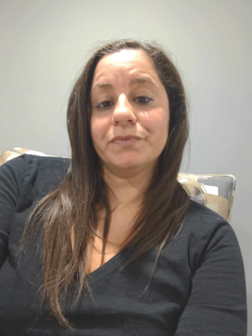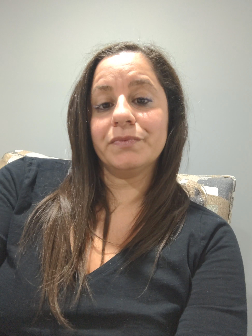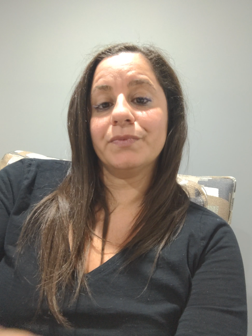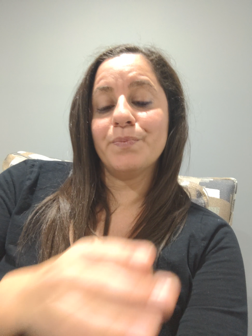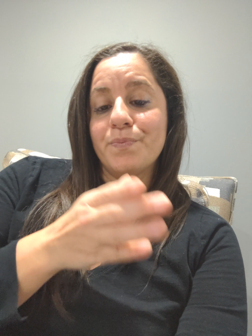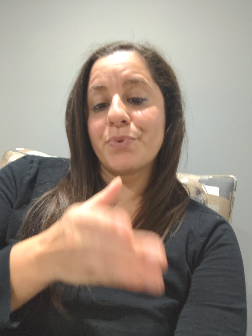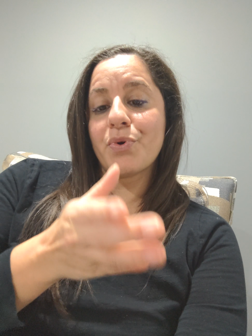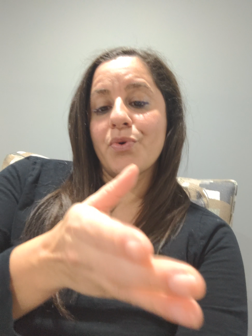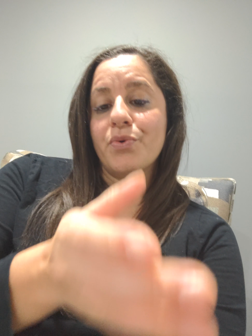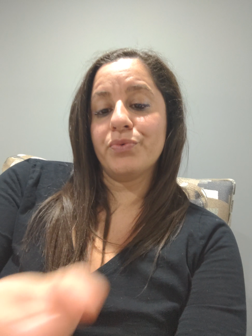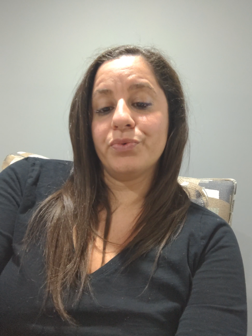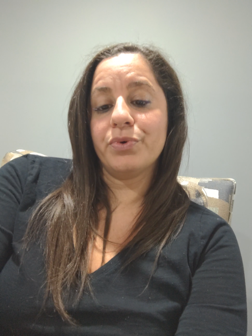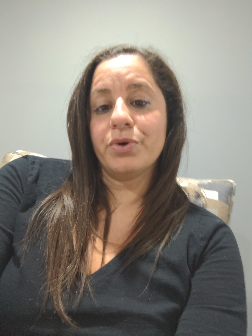boat